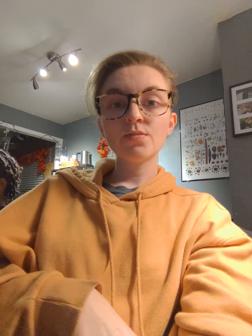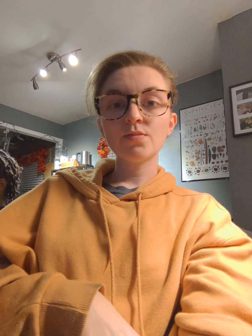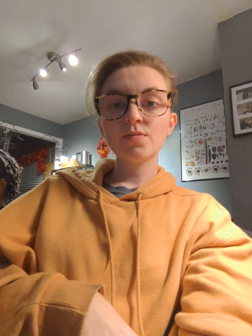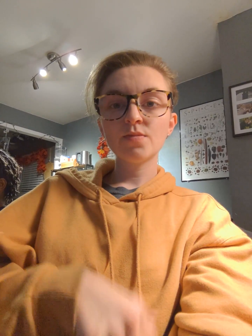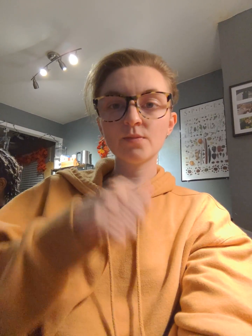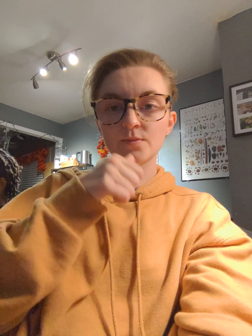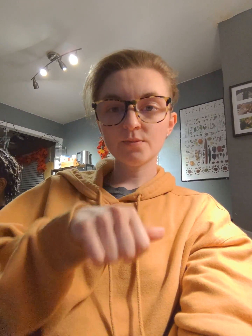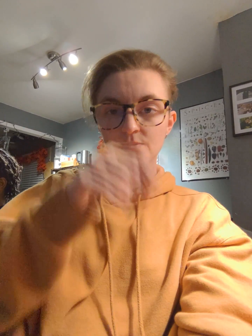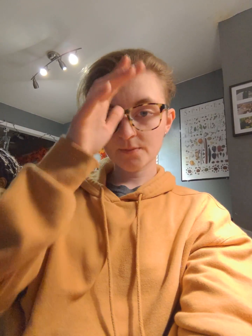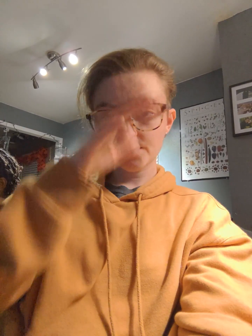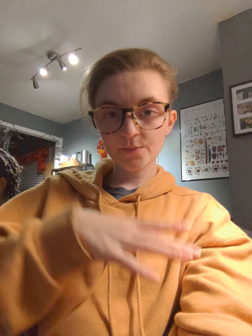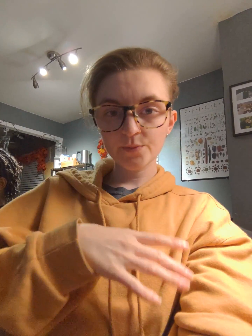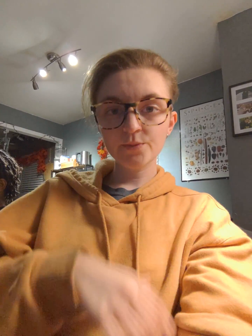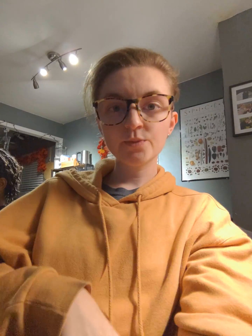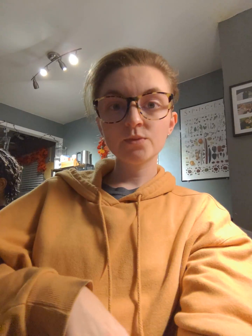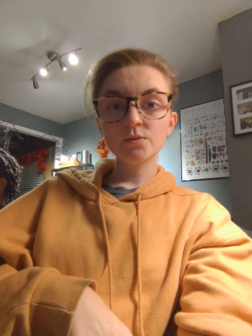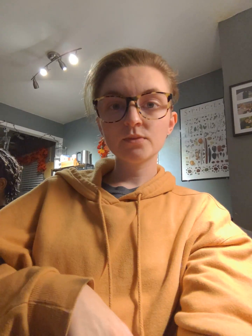mailman